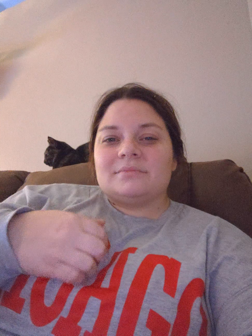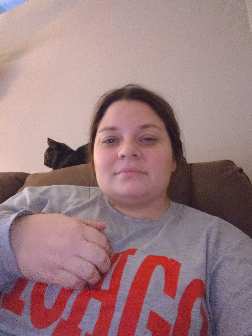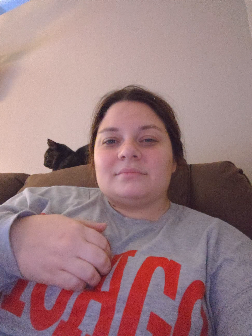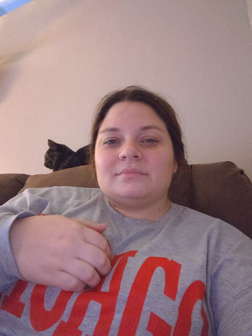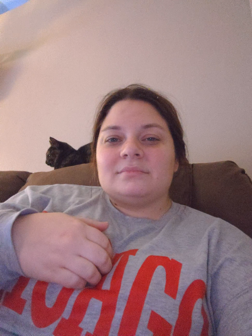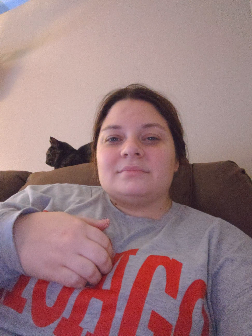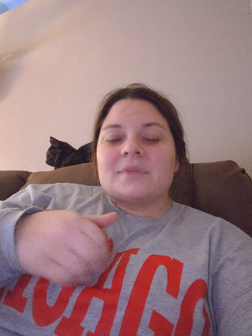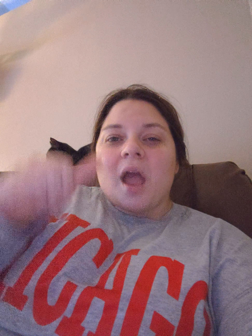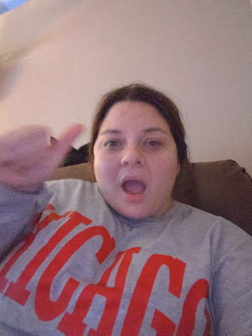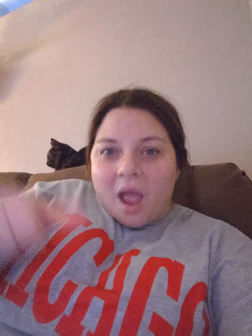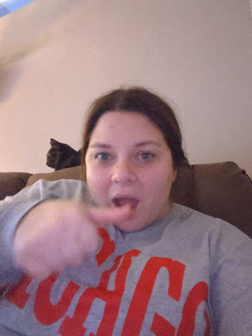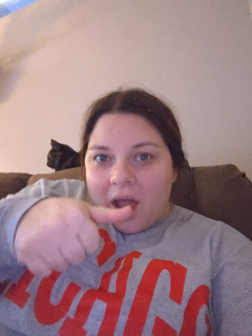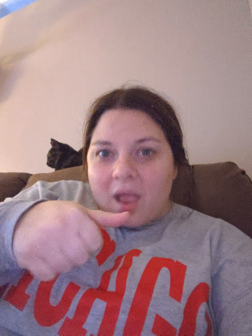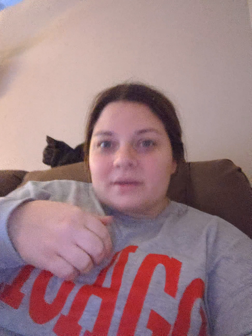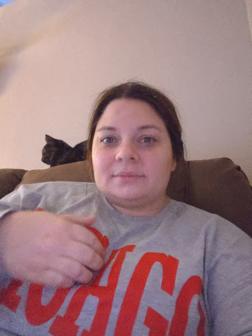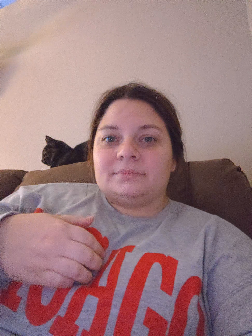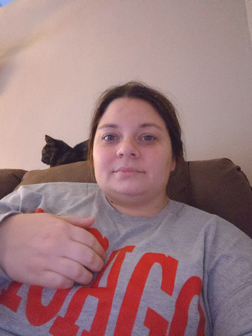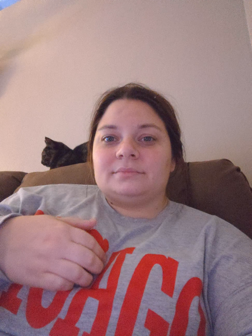hide